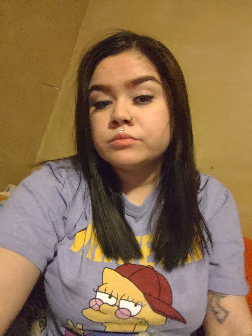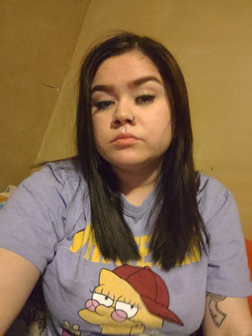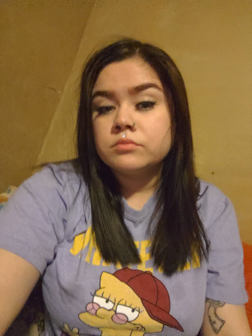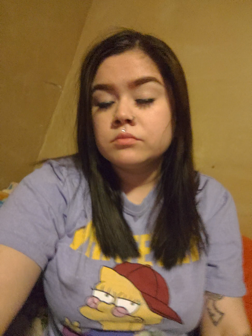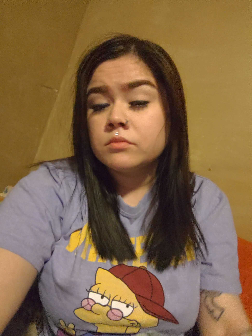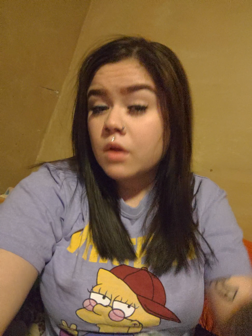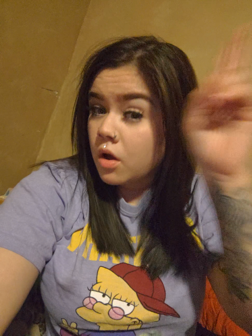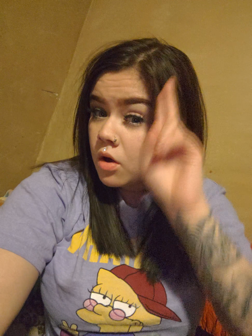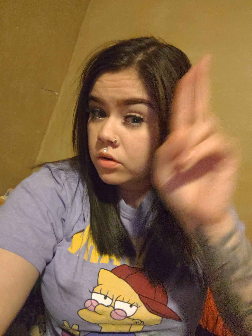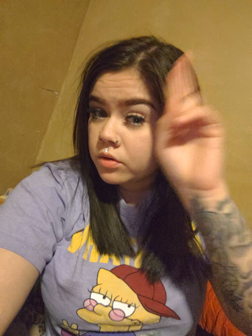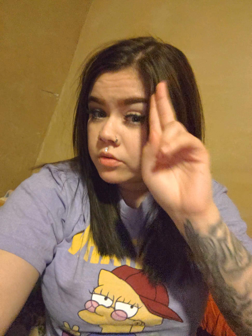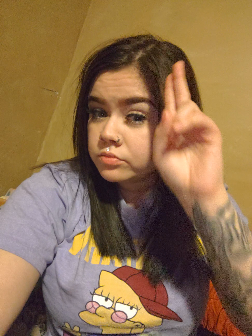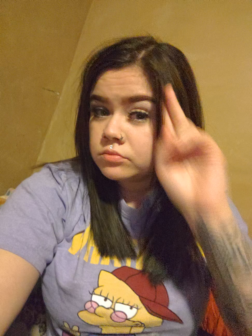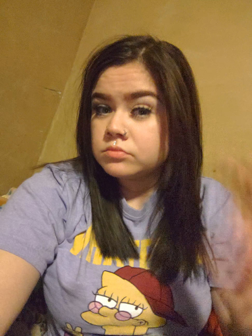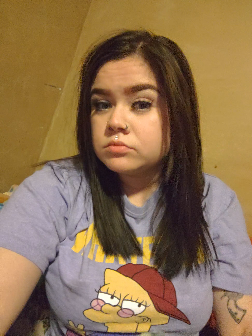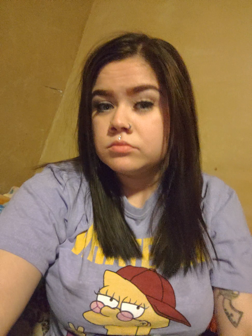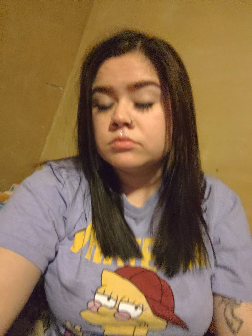uncle